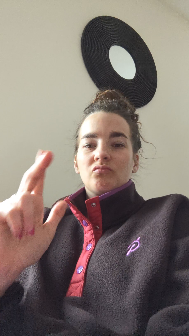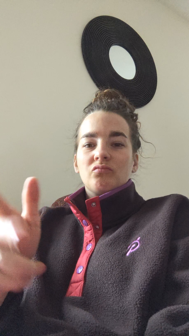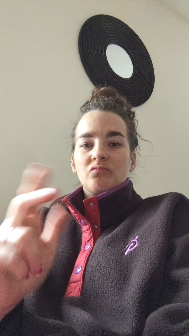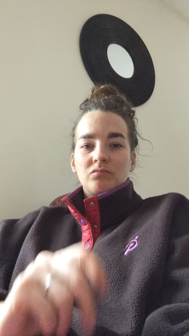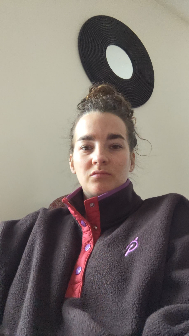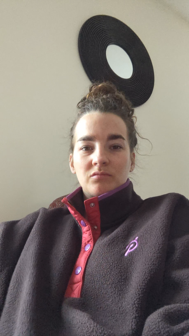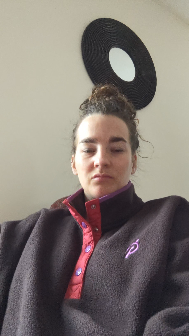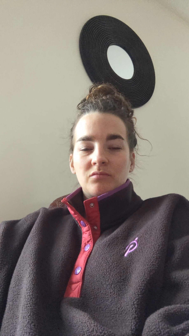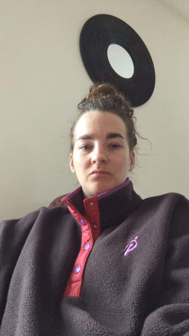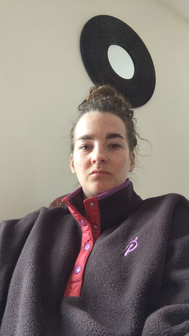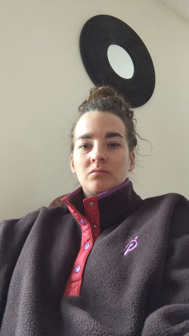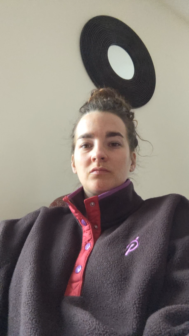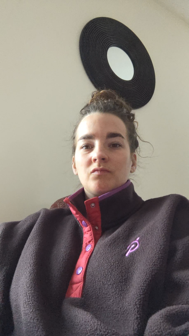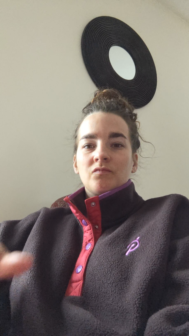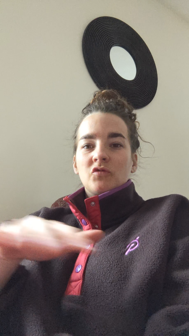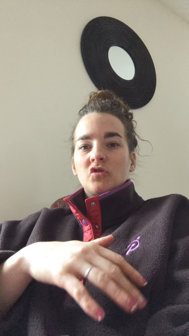full